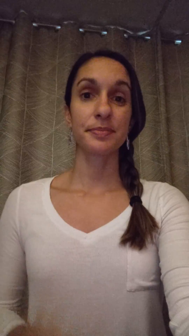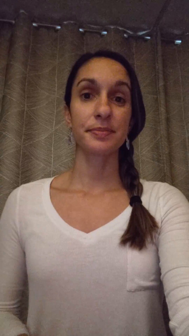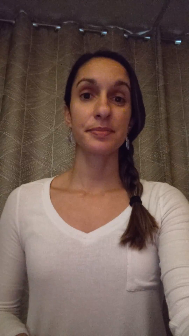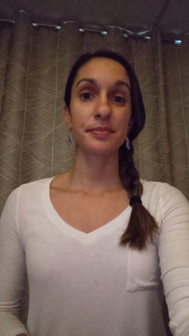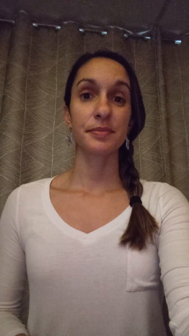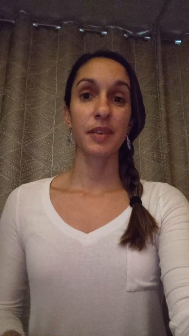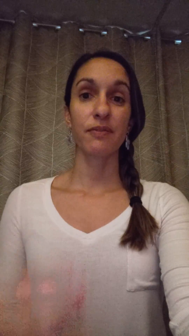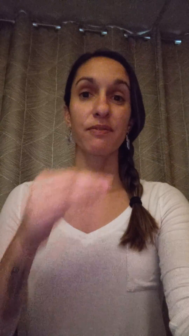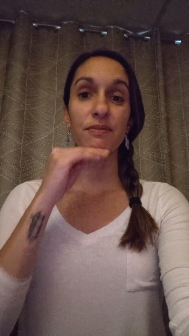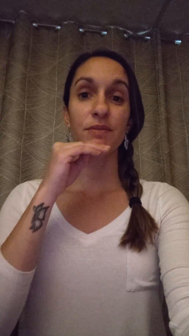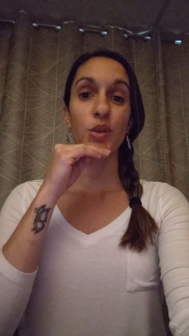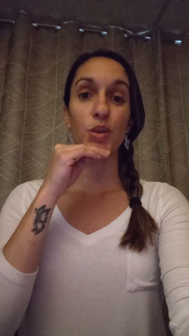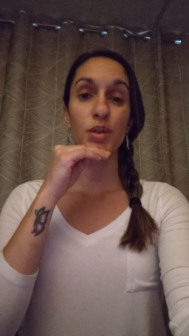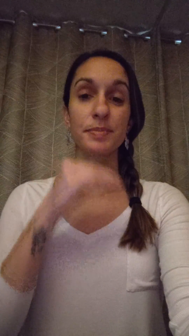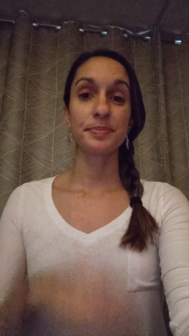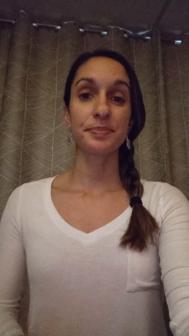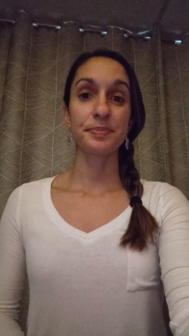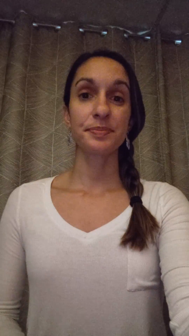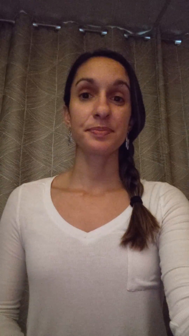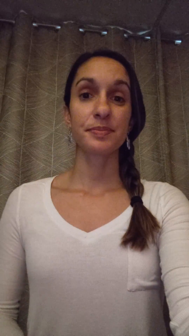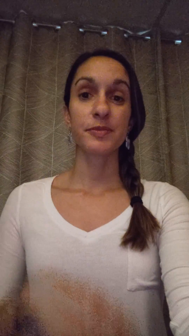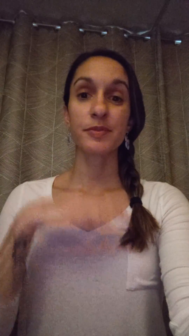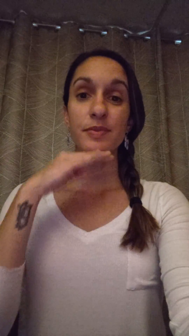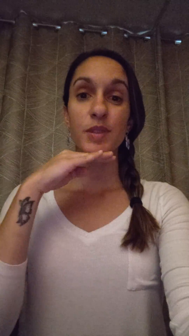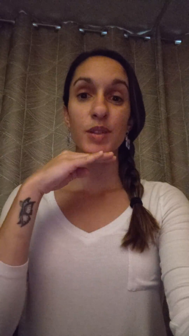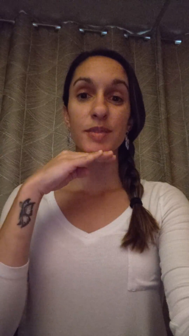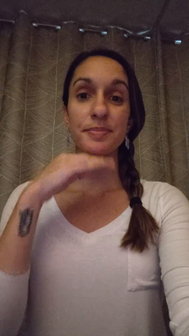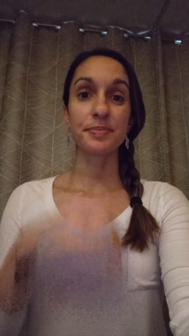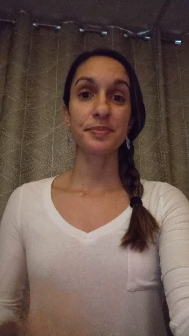full